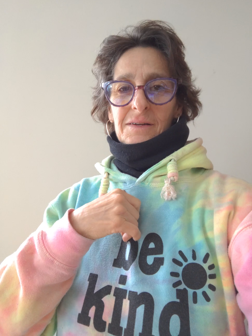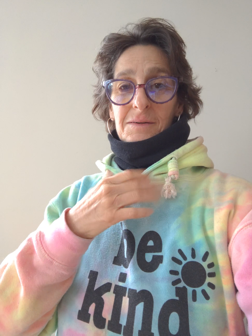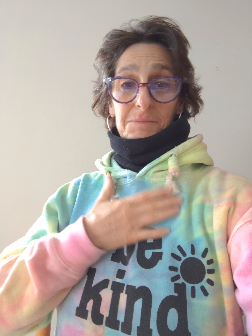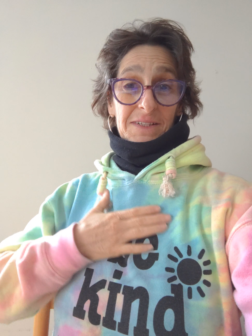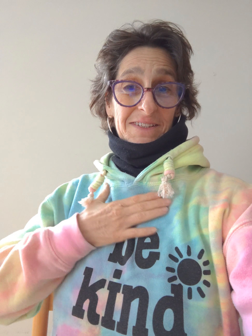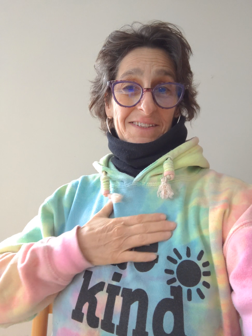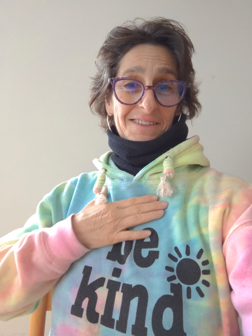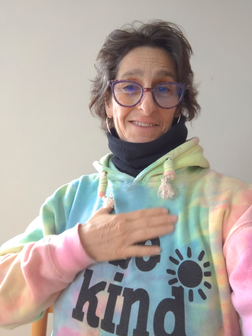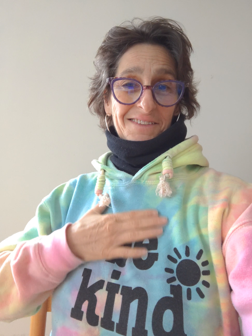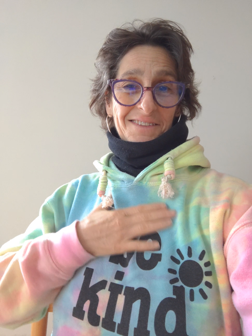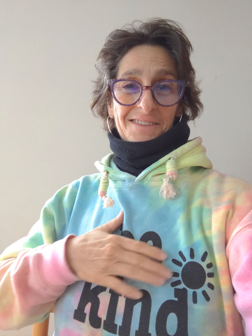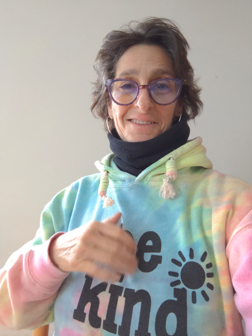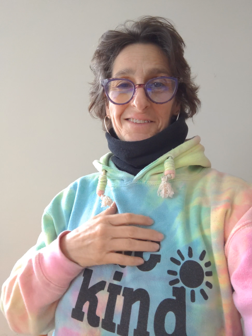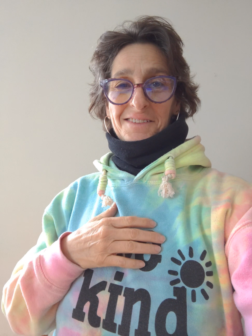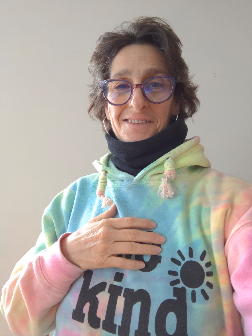please